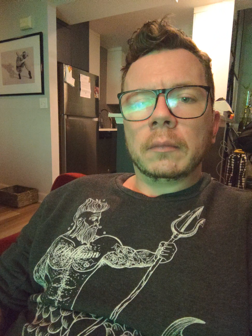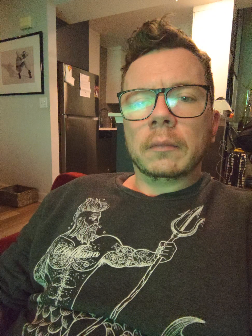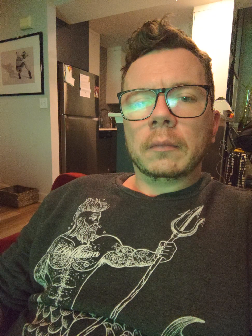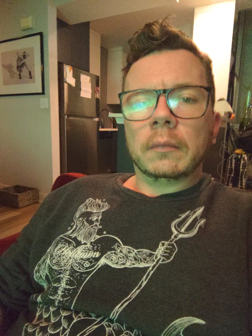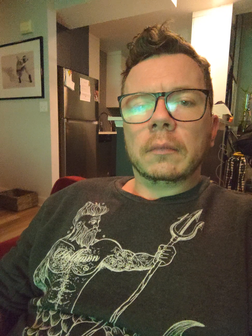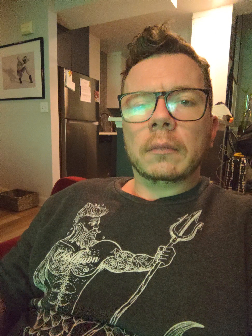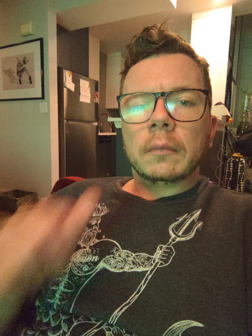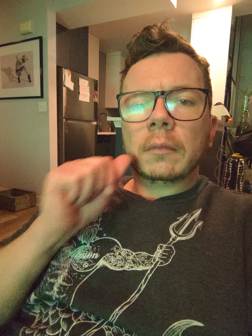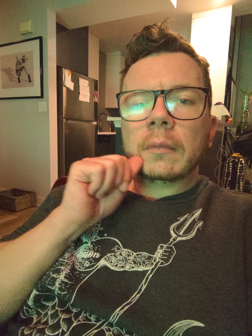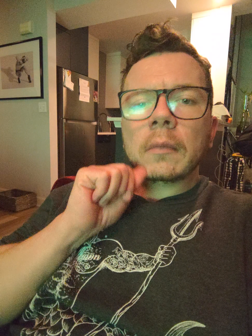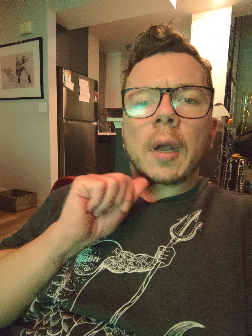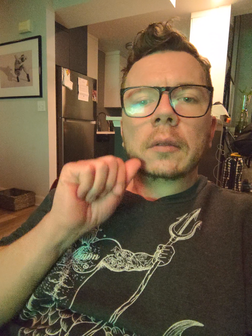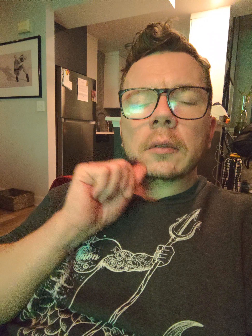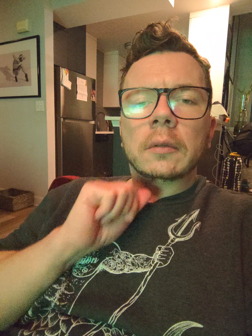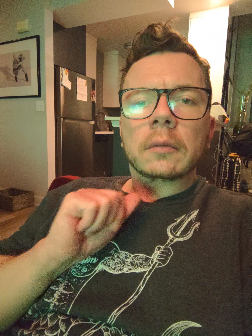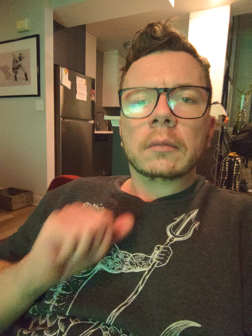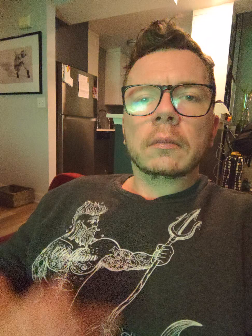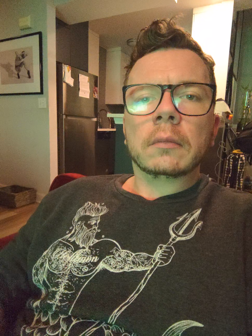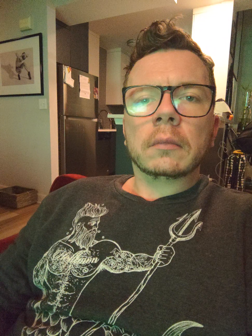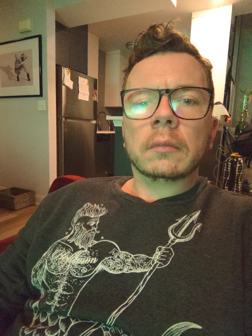aunt